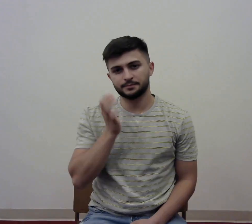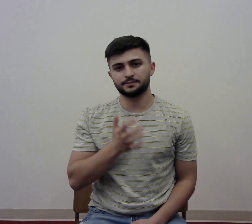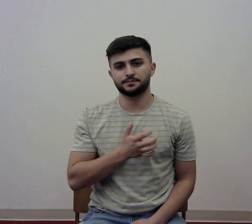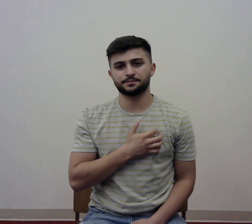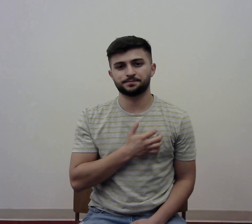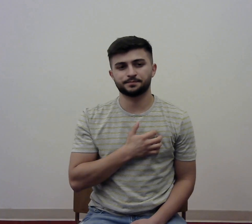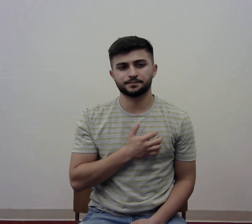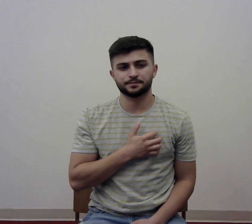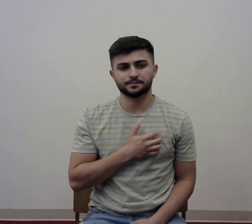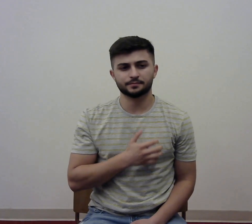istəyirəm